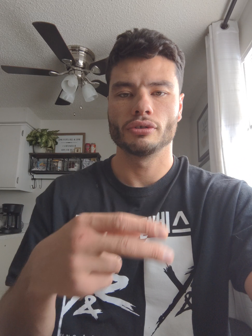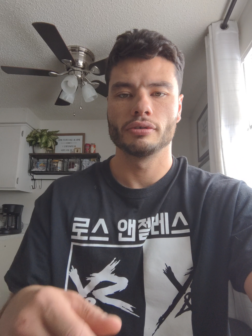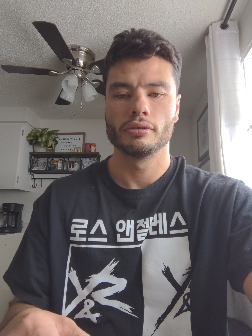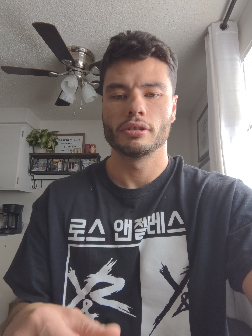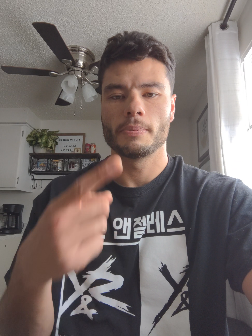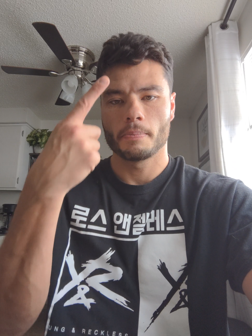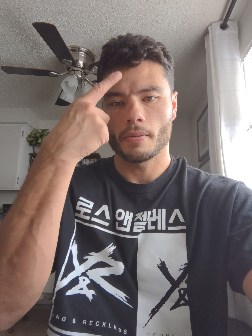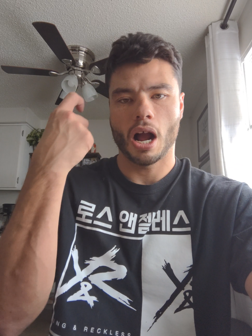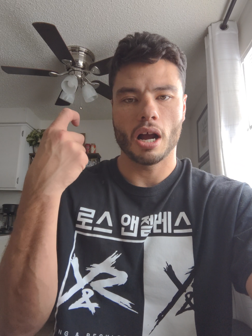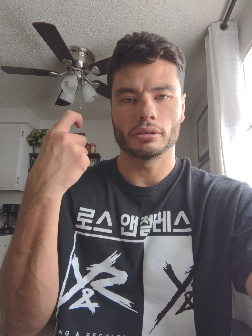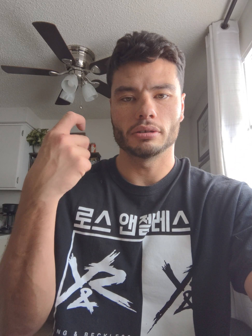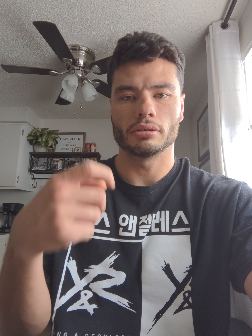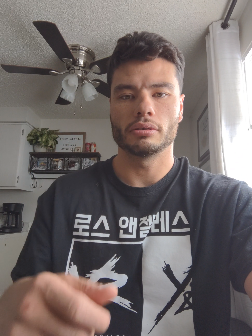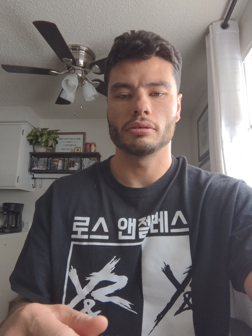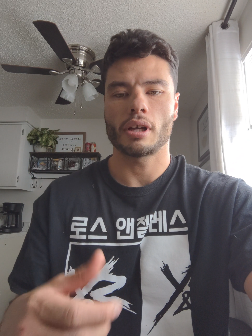because